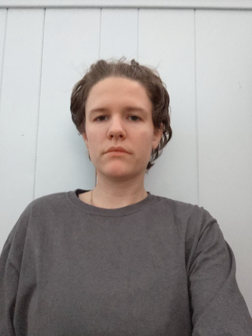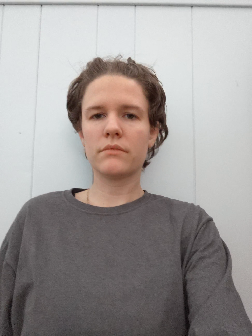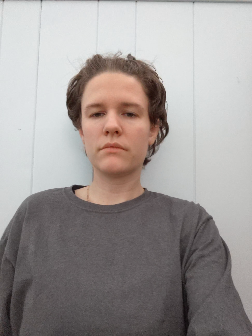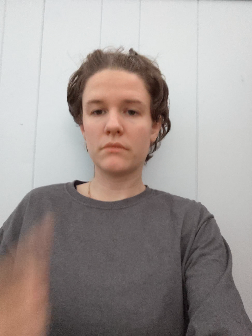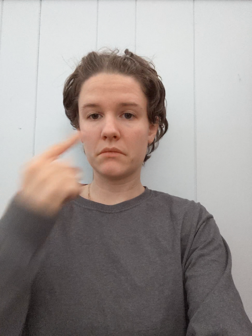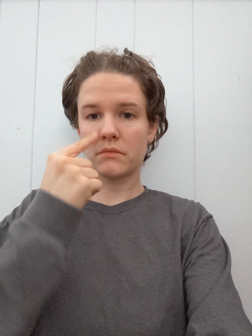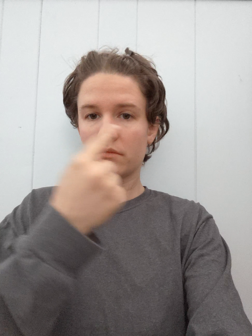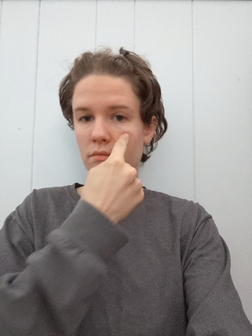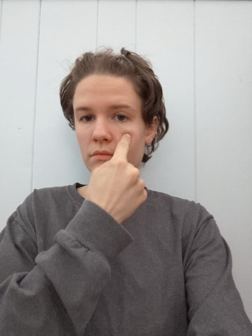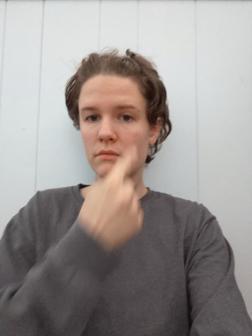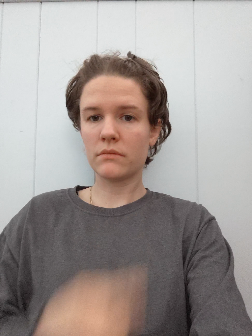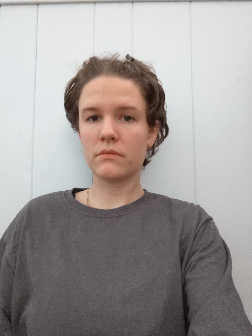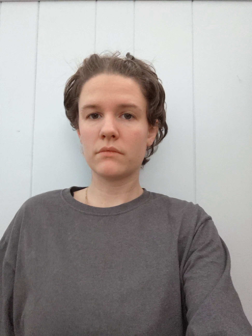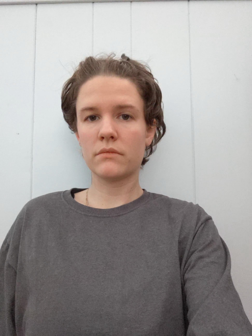eye